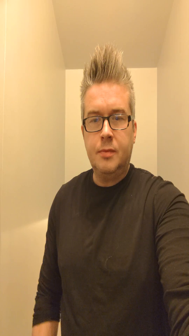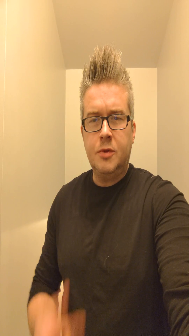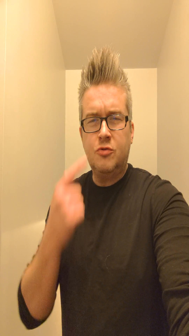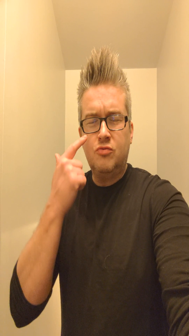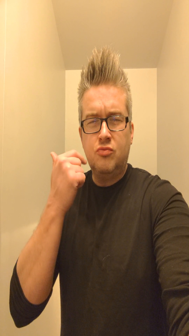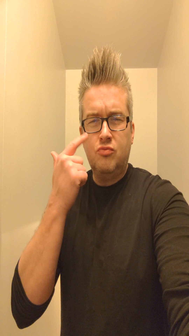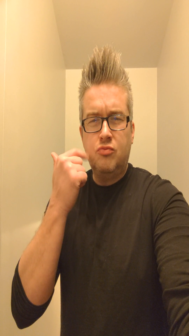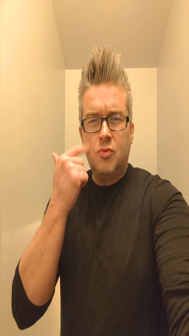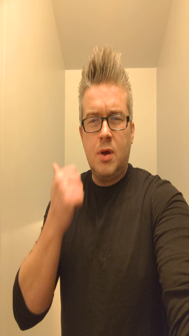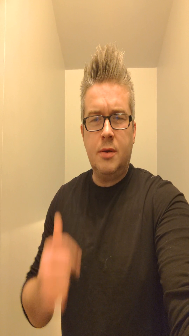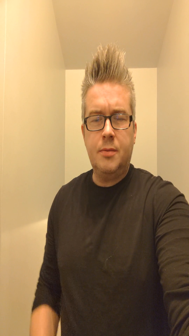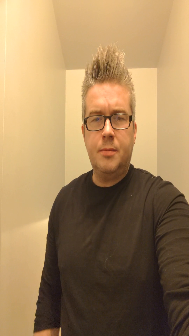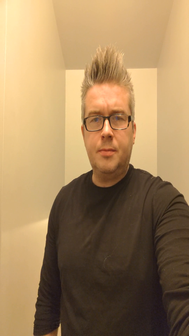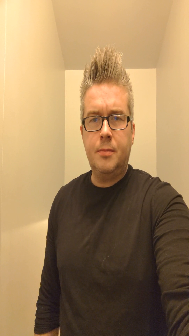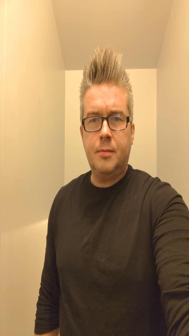cry